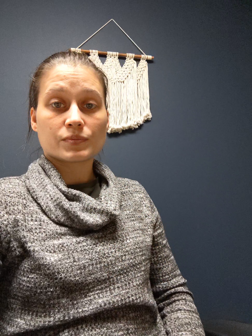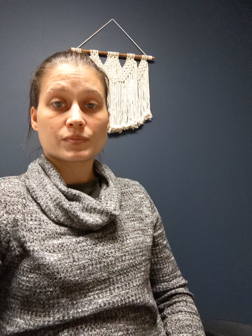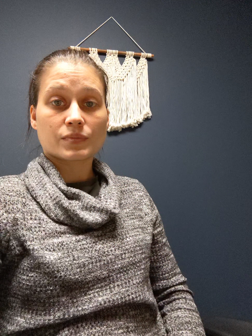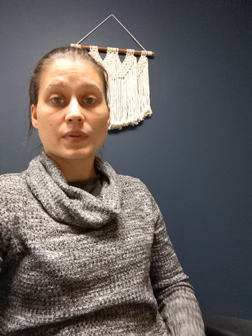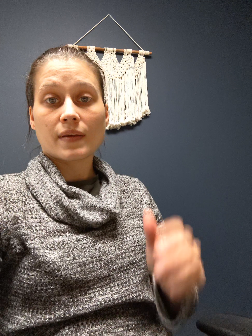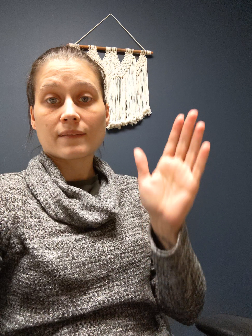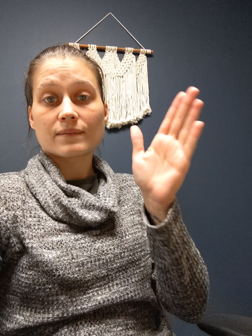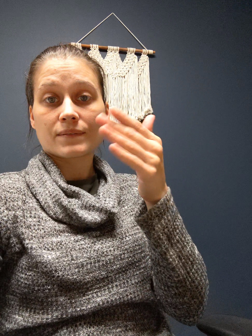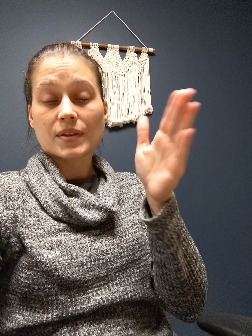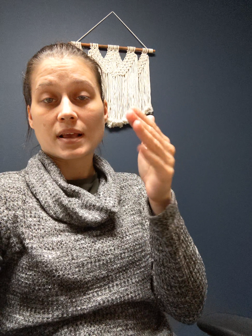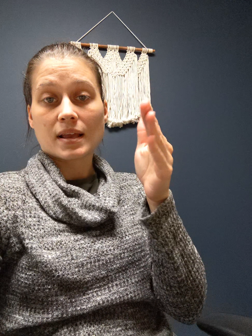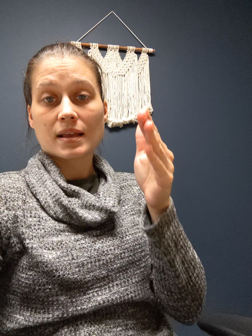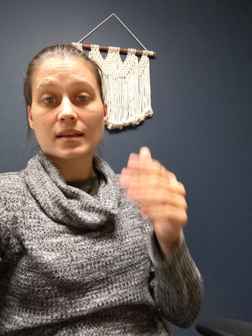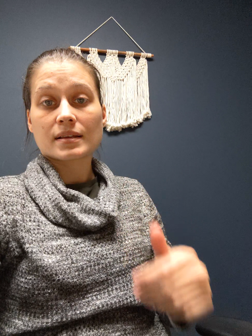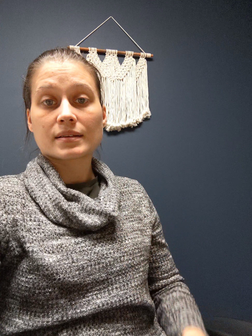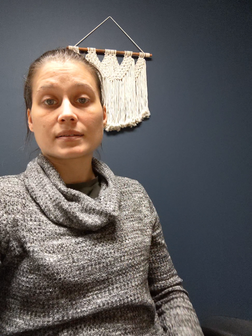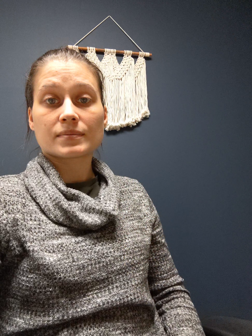flag